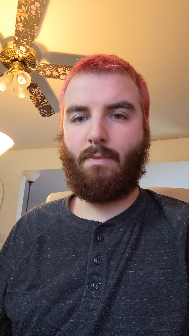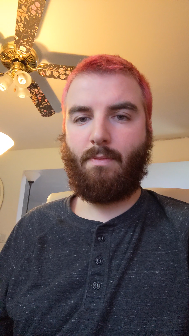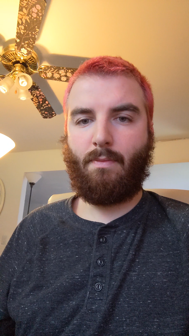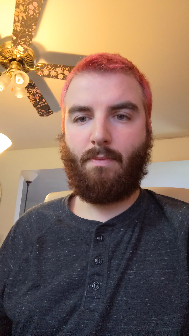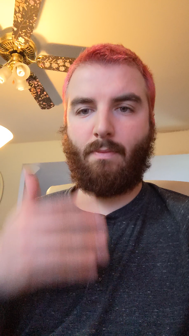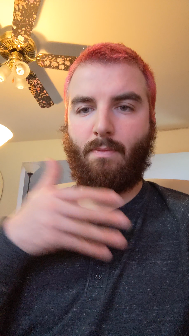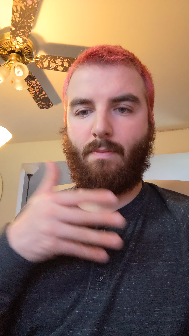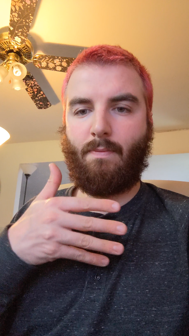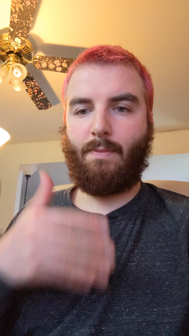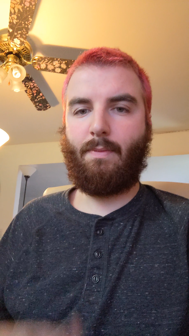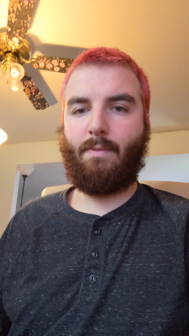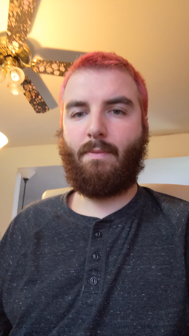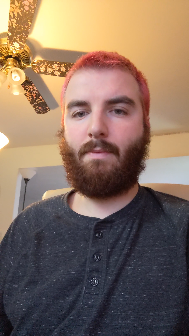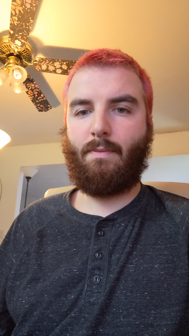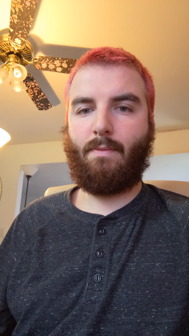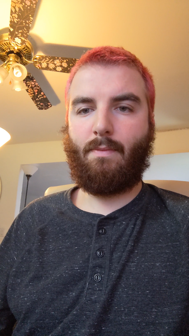scared